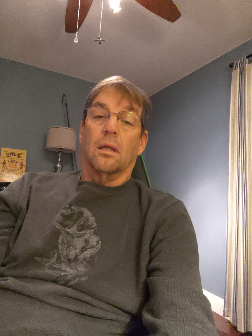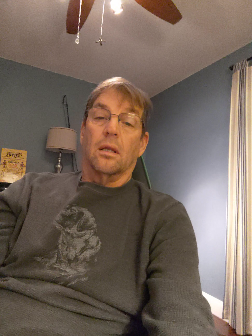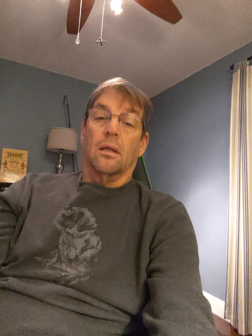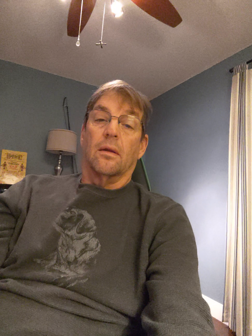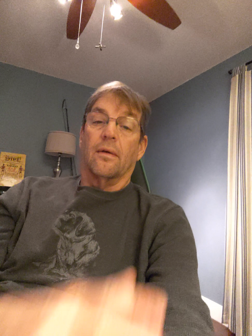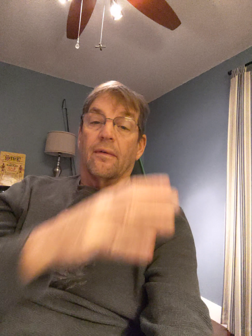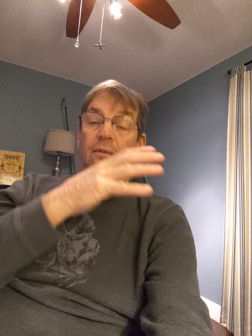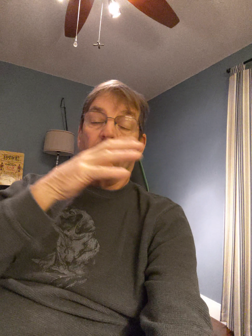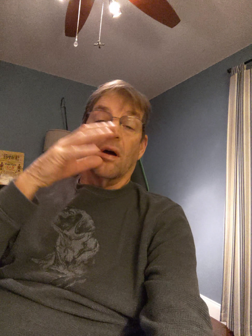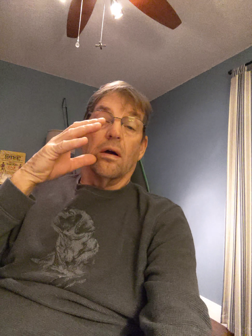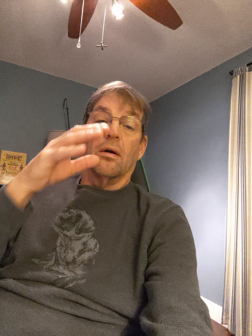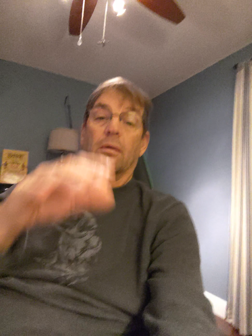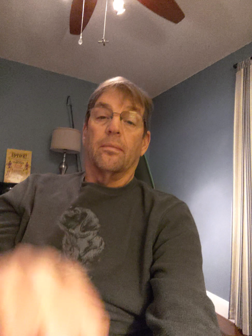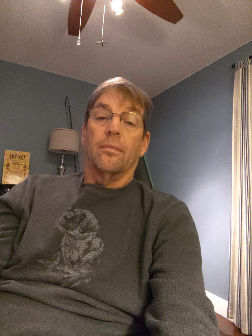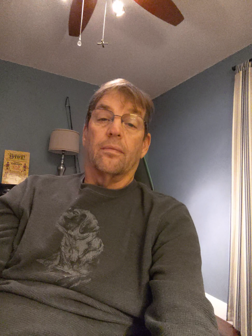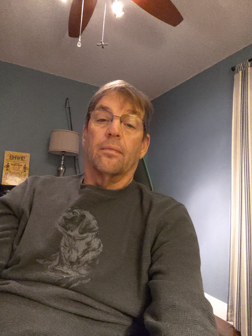farm